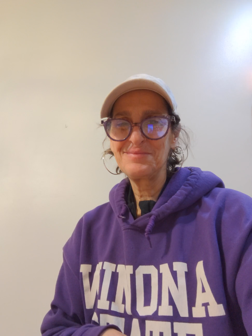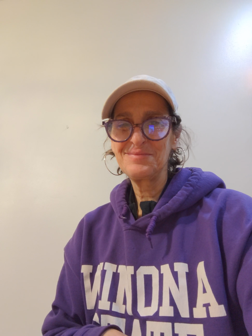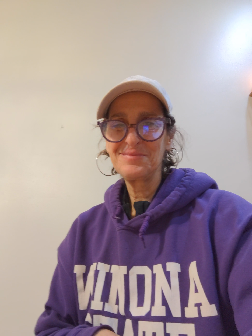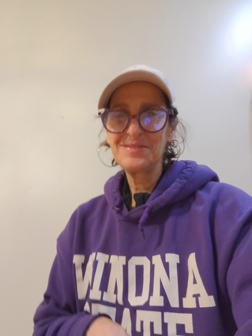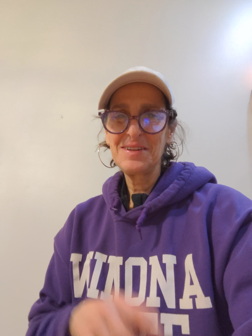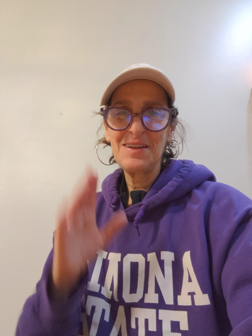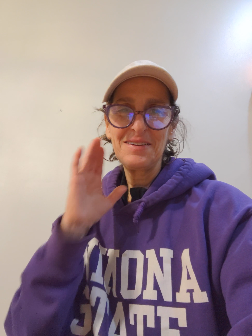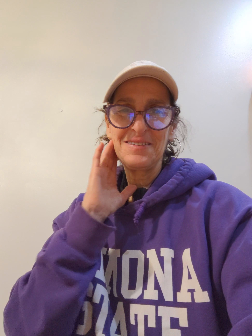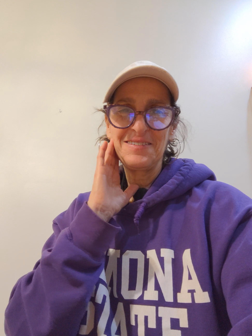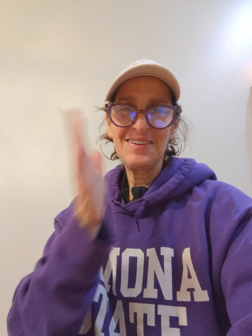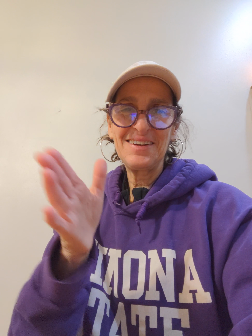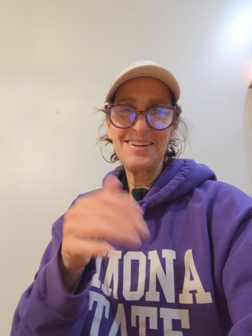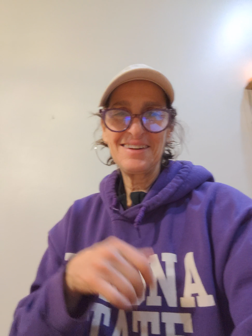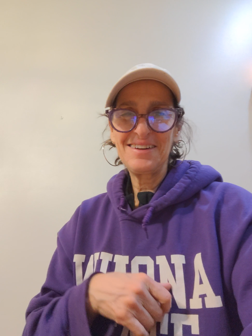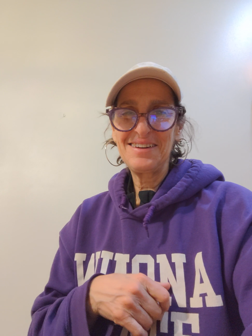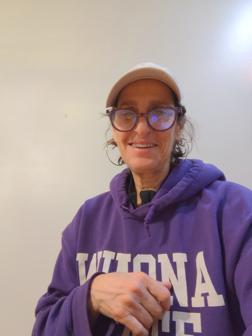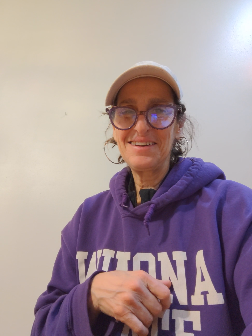will